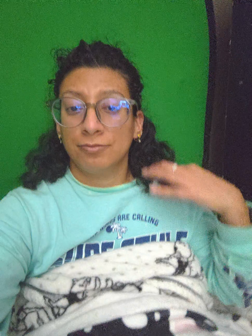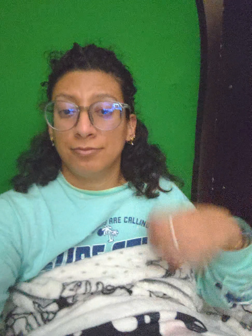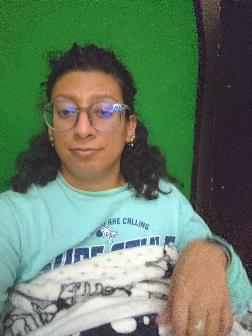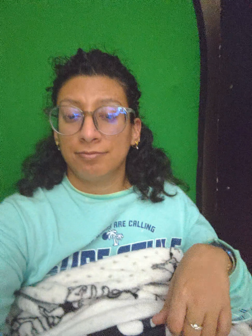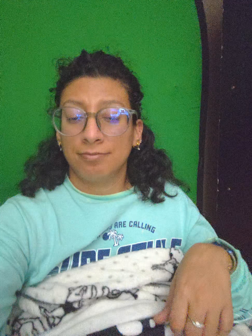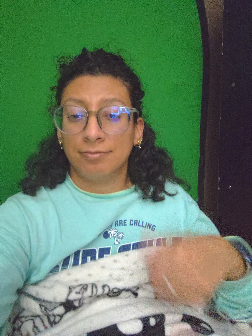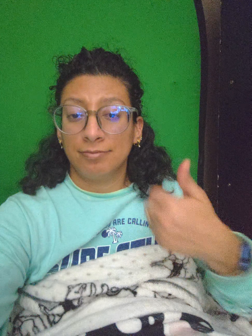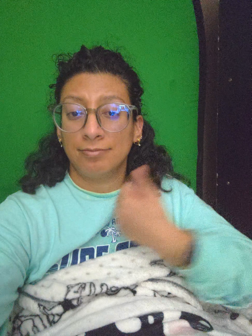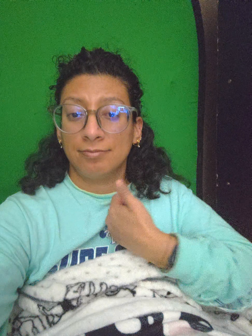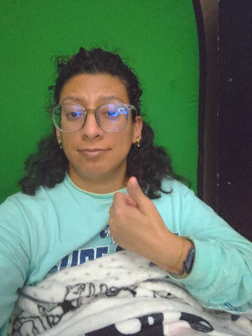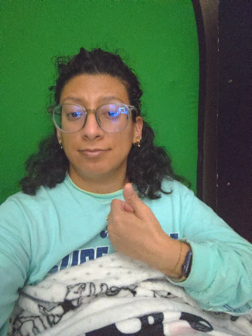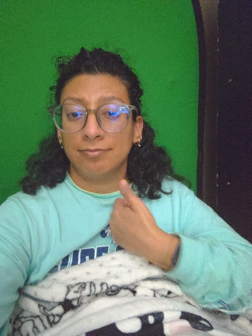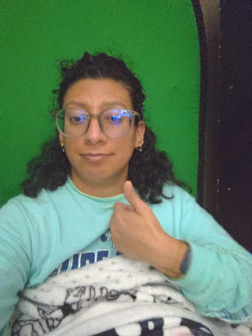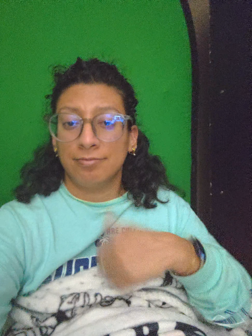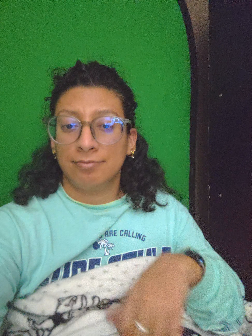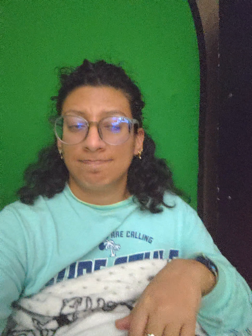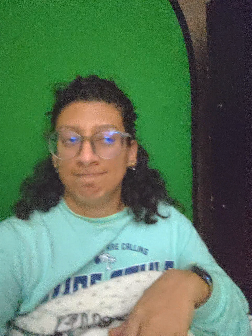yourself